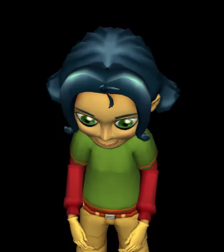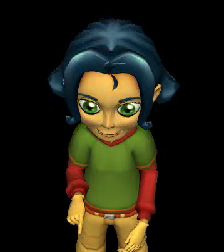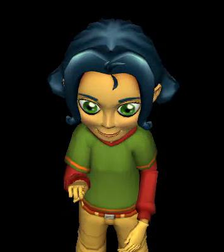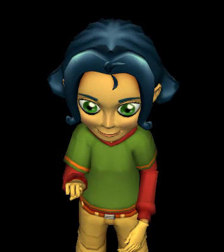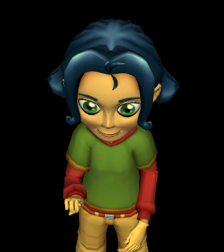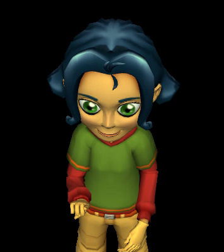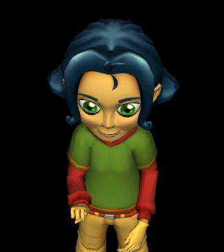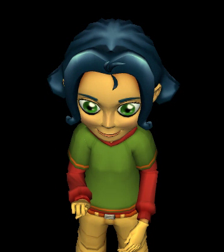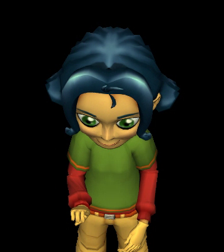يستجوب